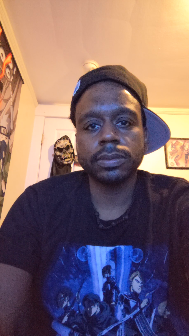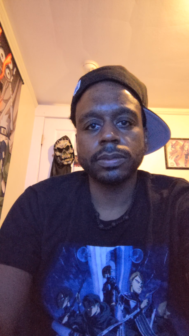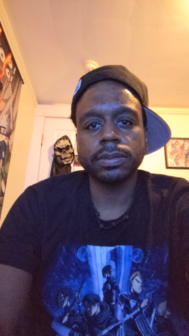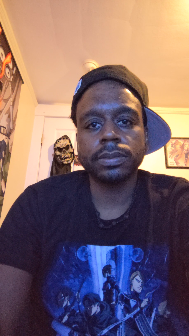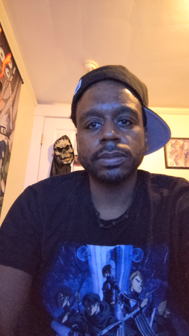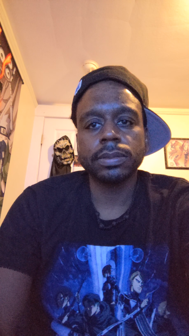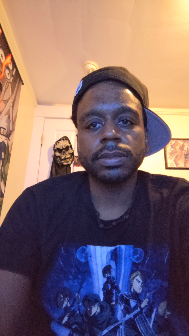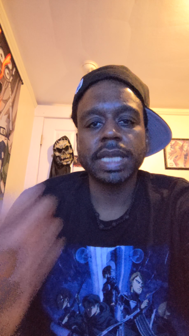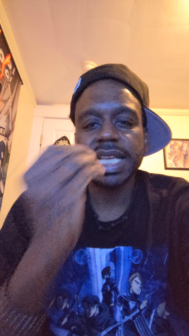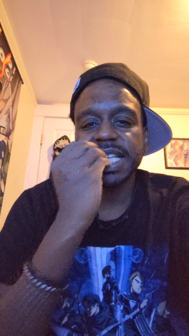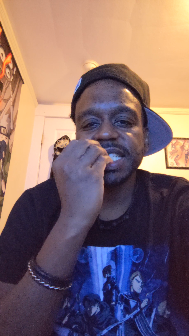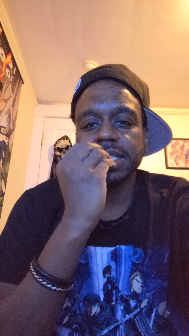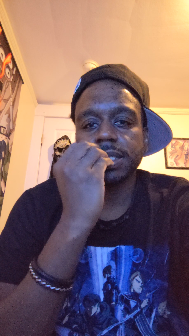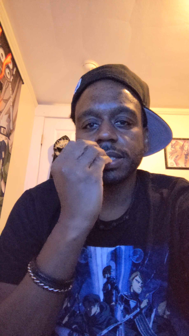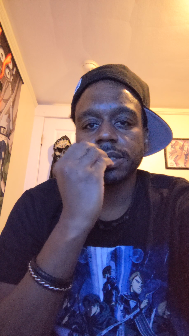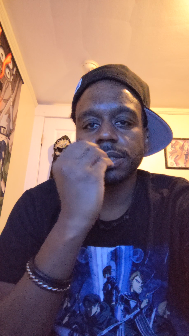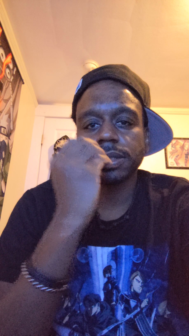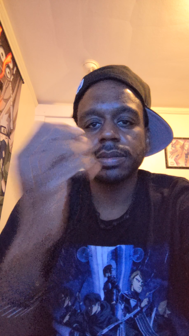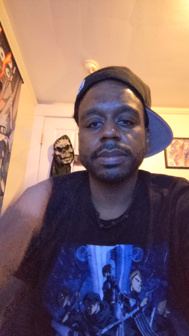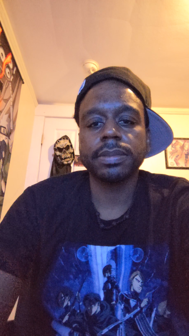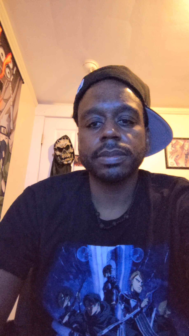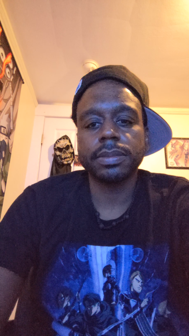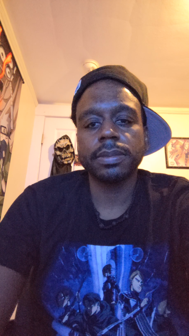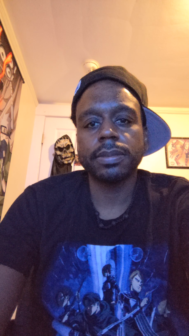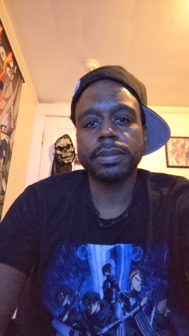eat